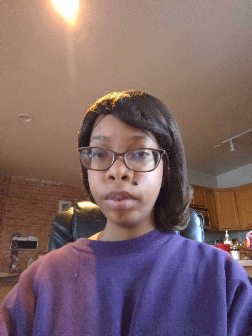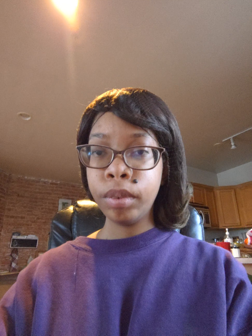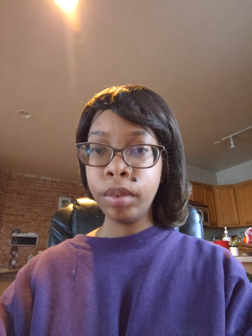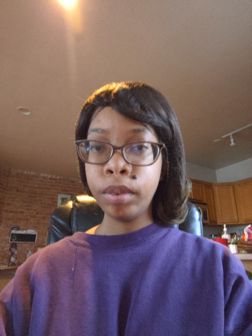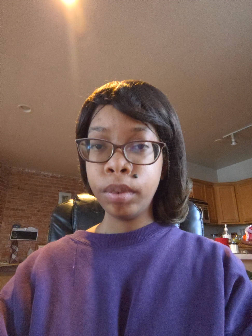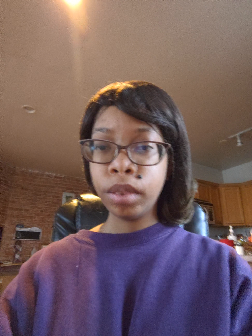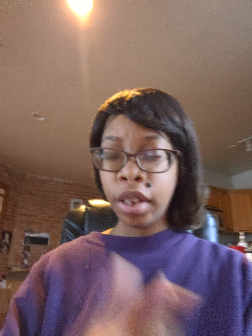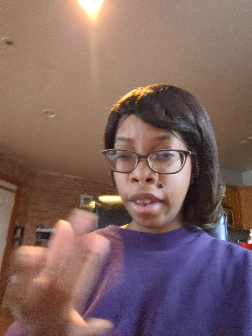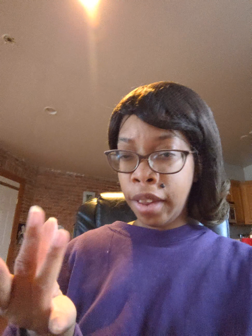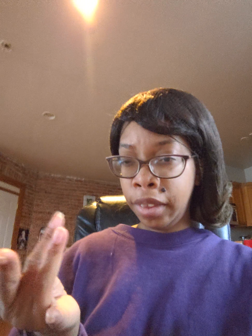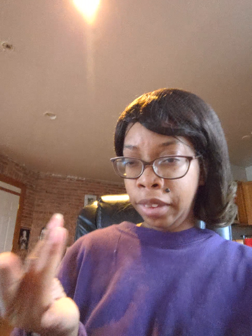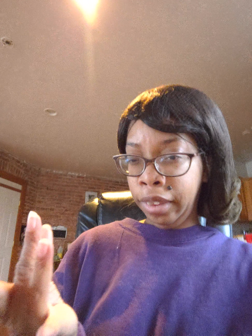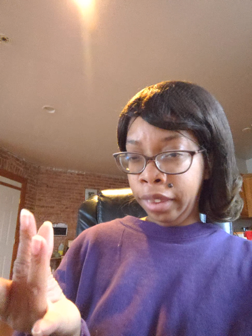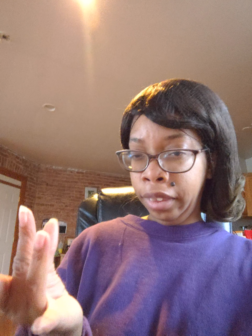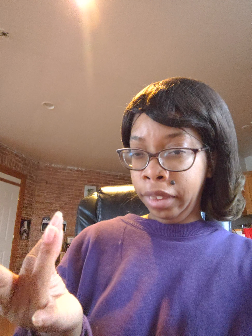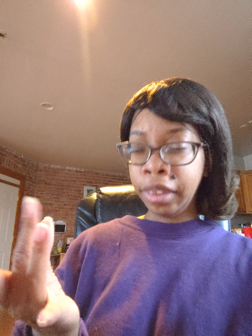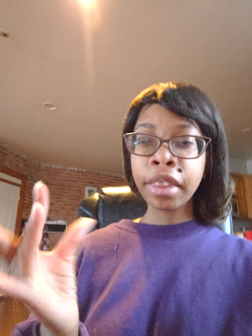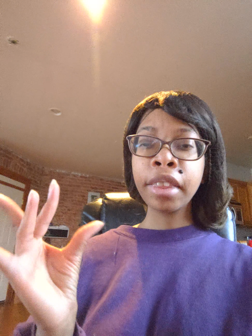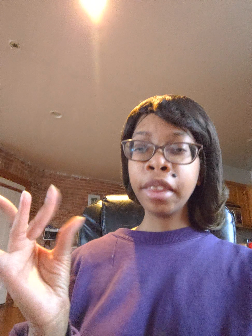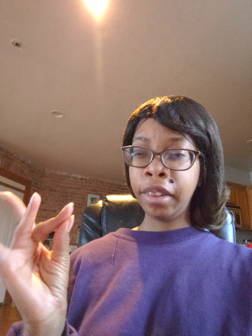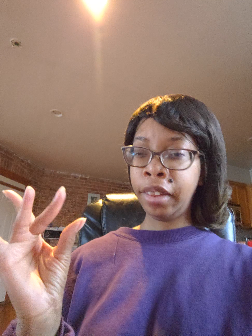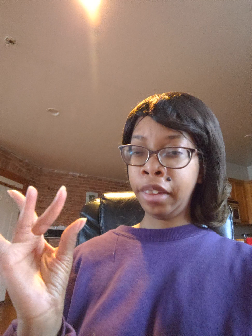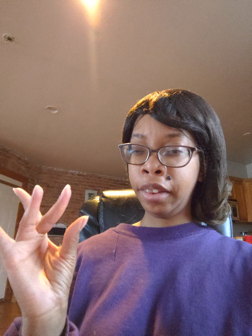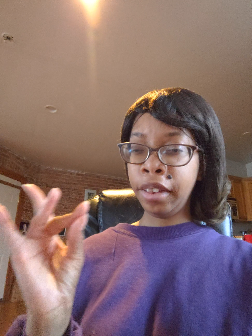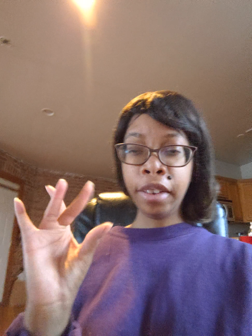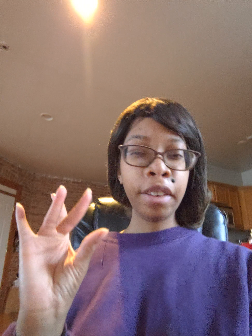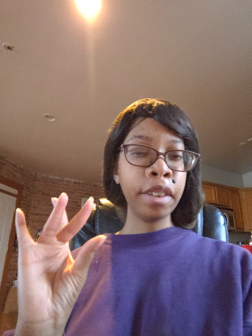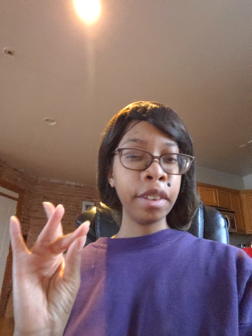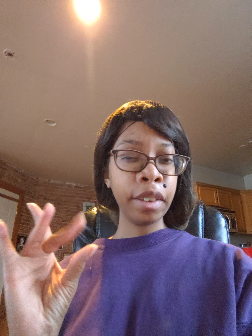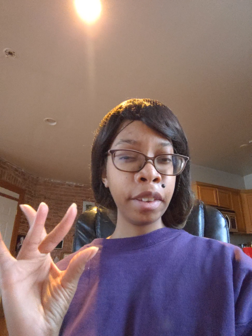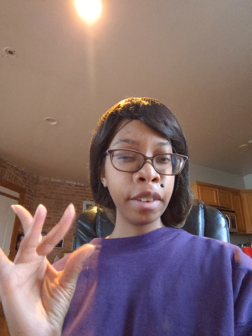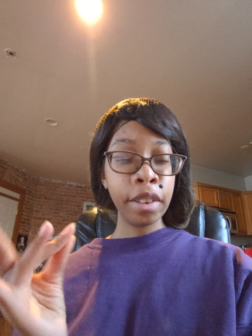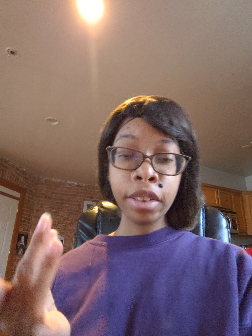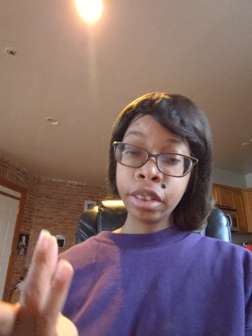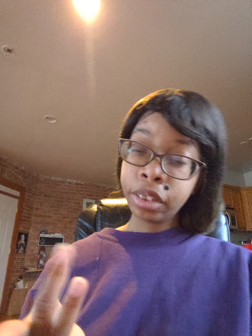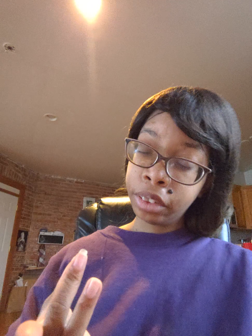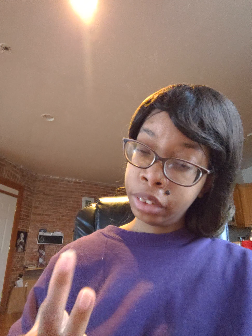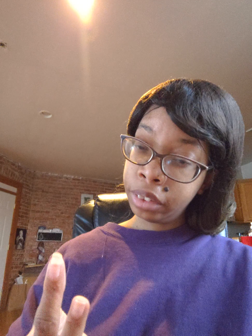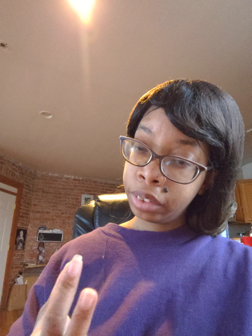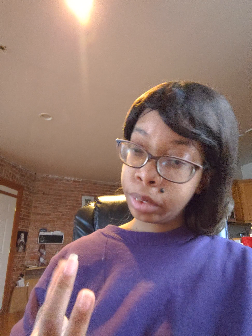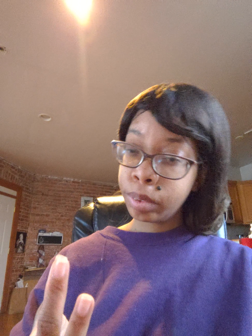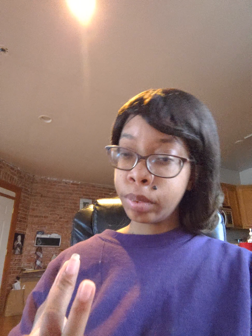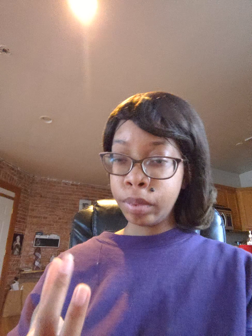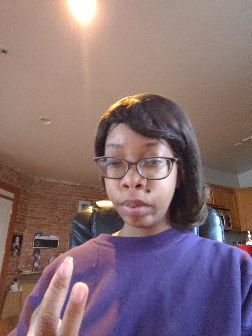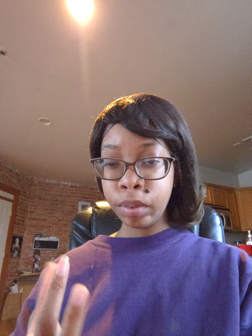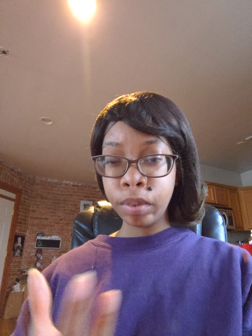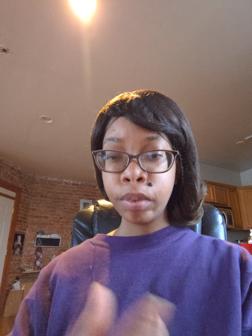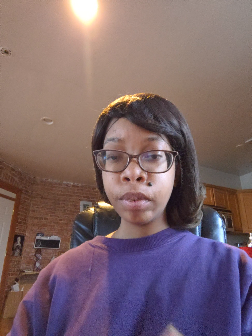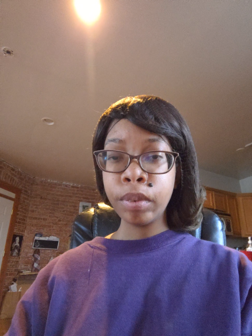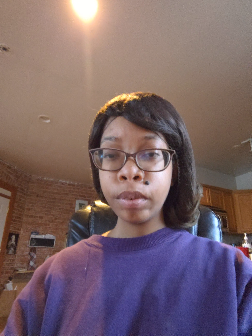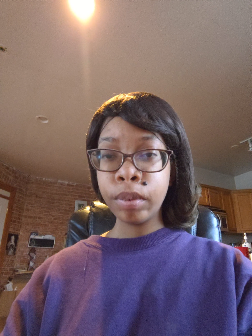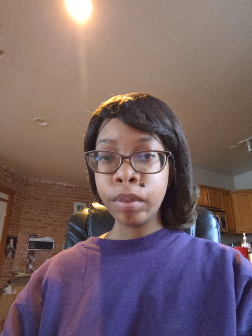sticky